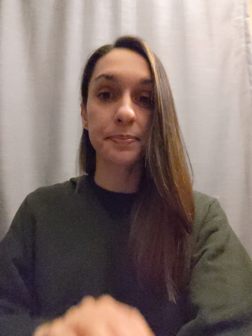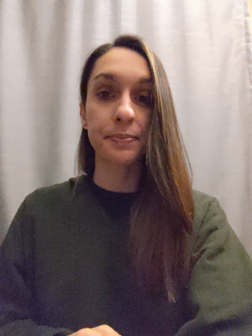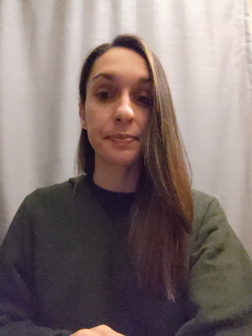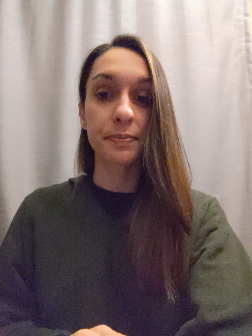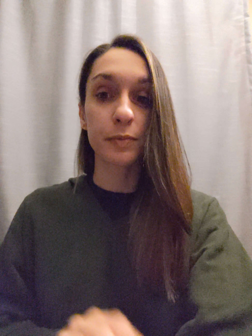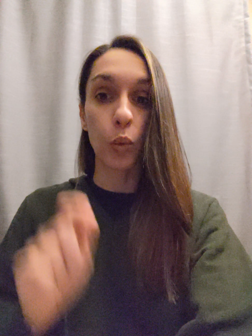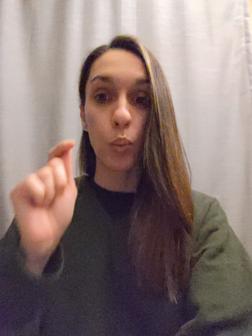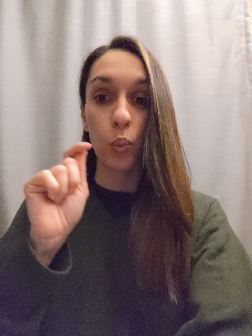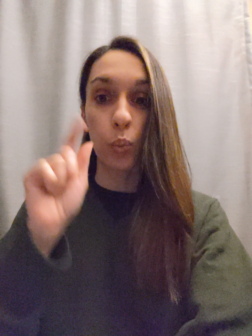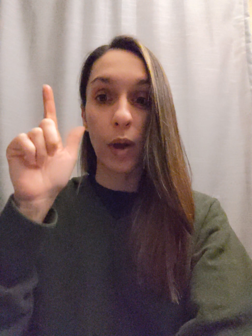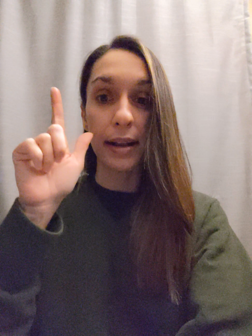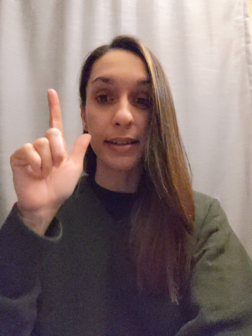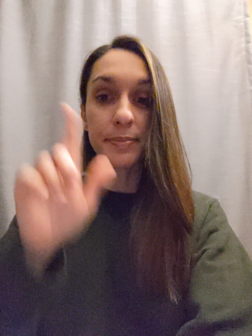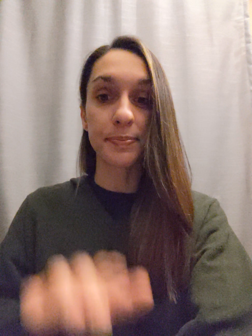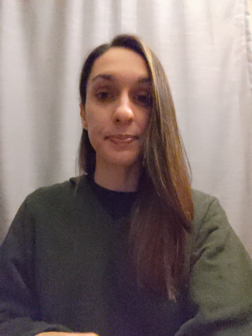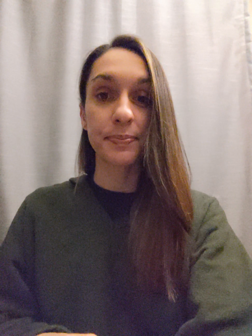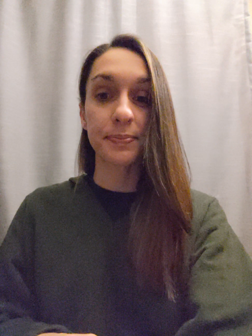wake